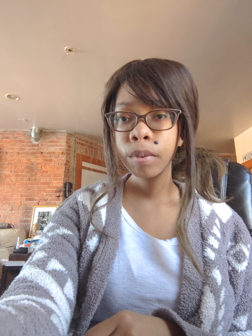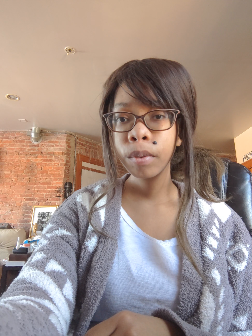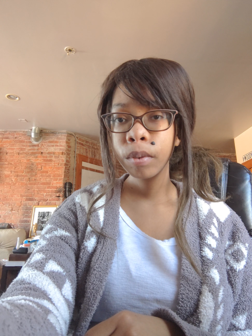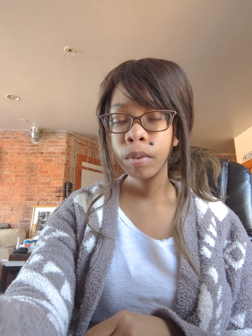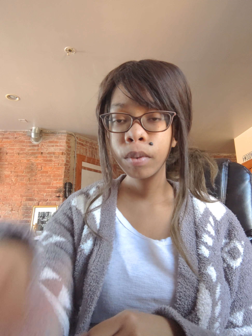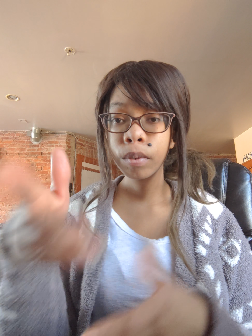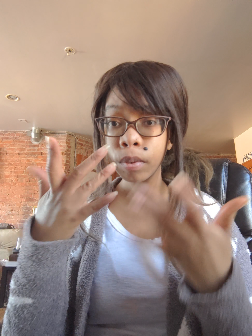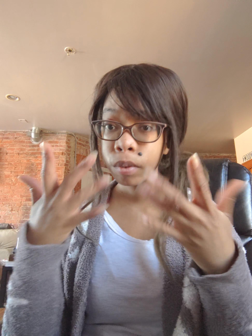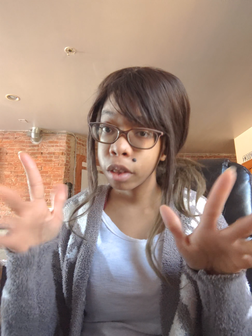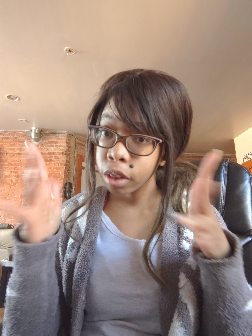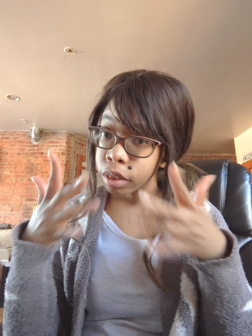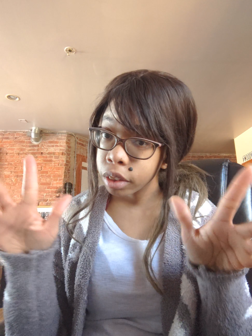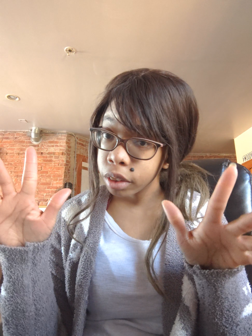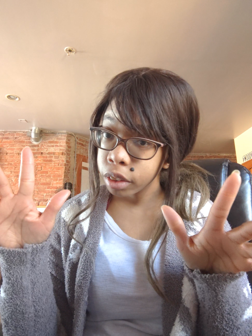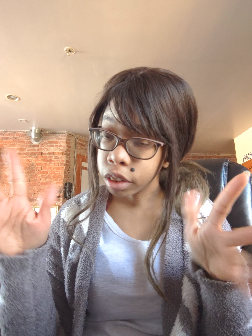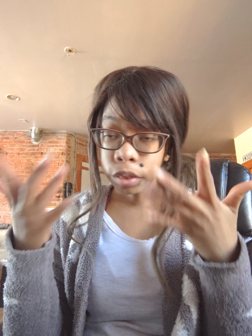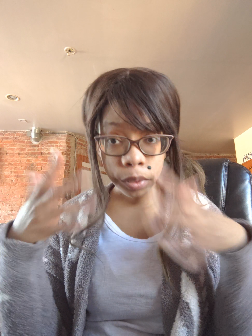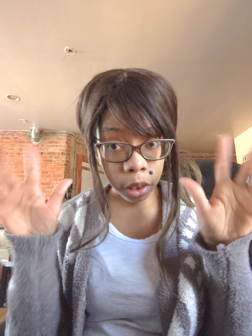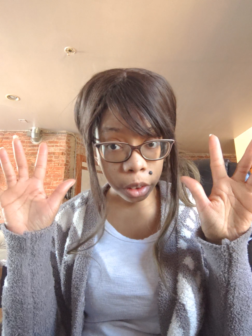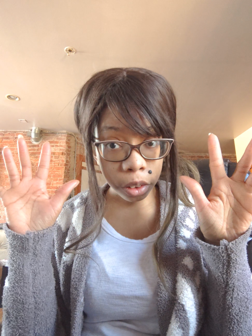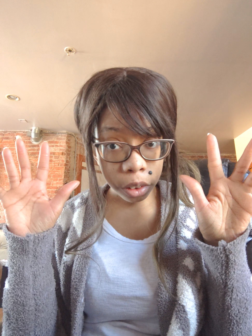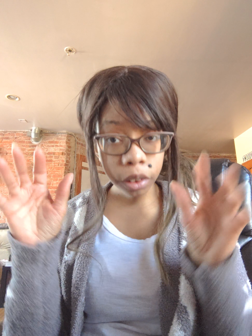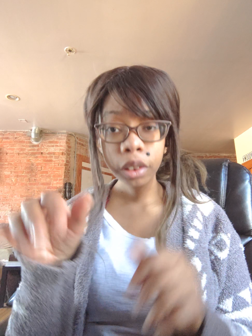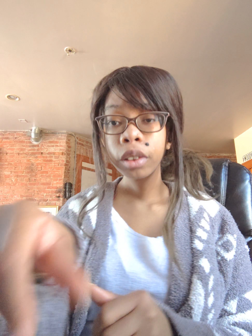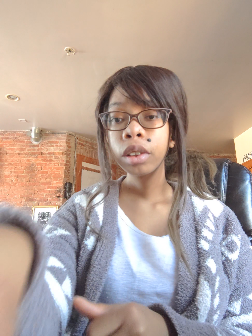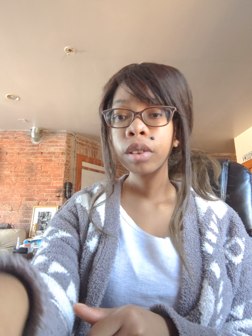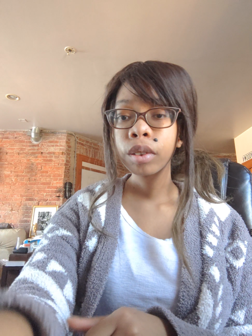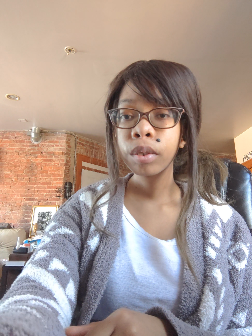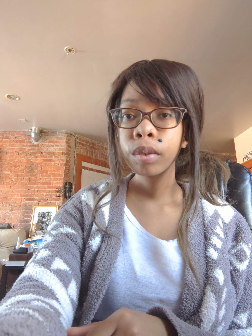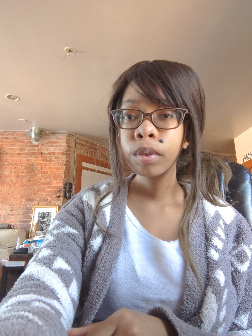finish